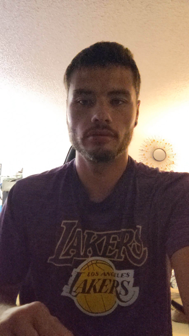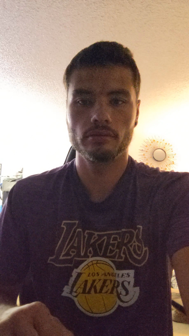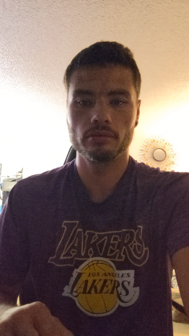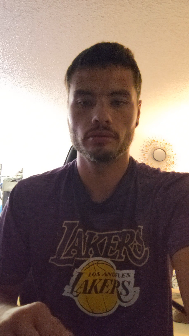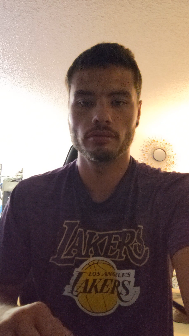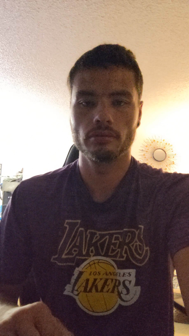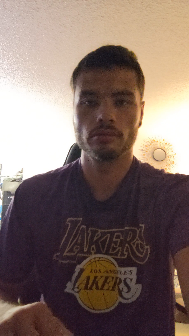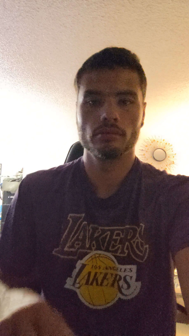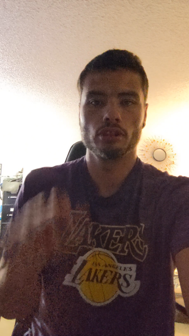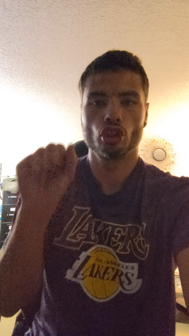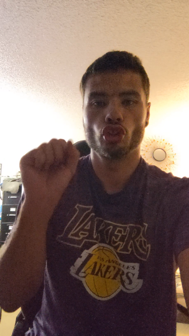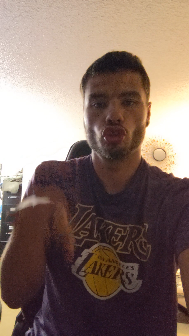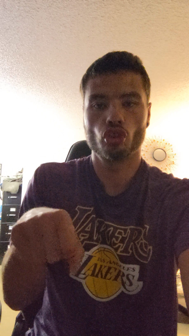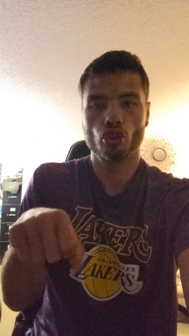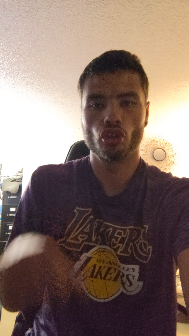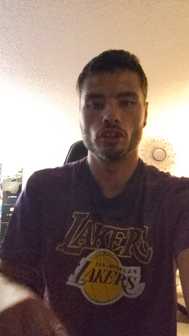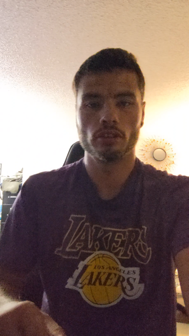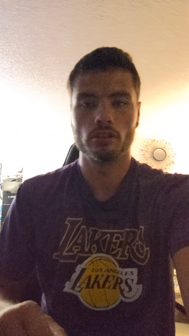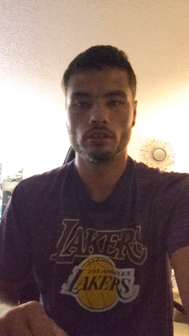could